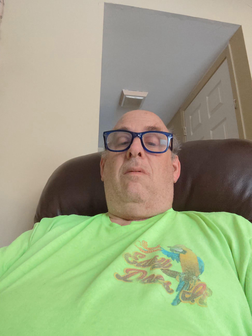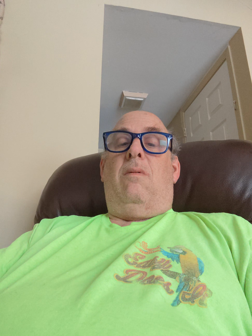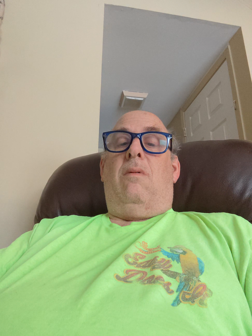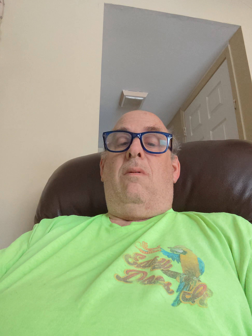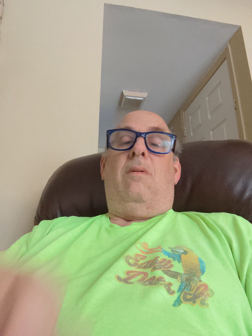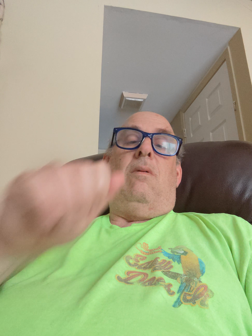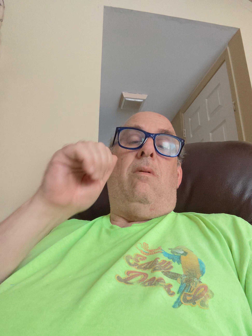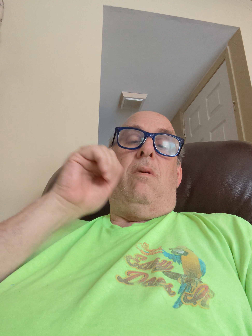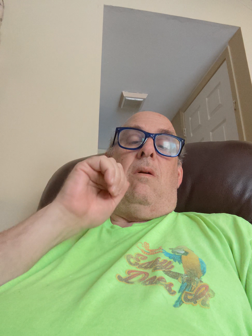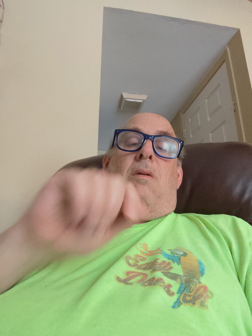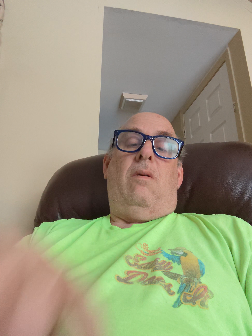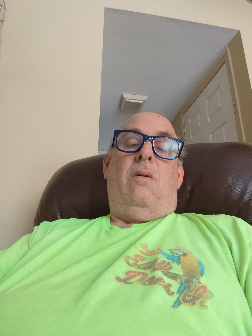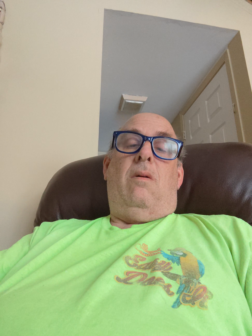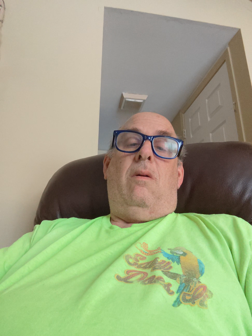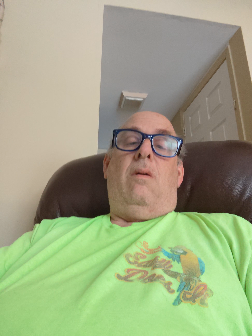aunt